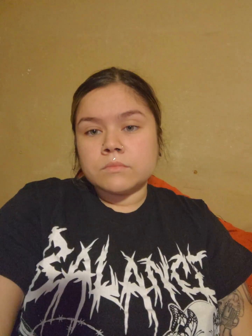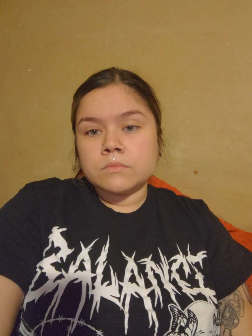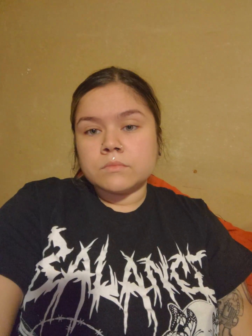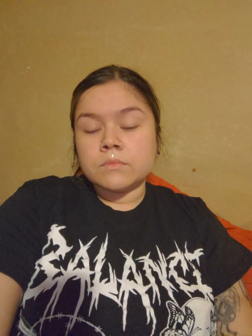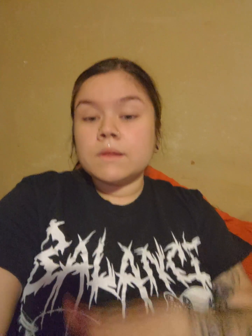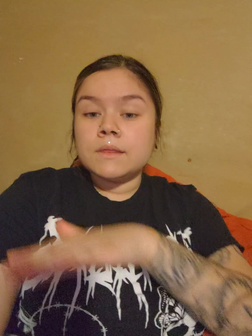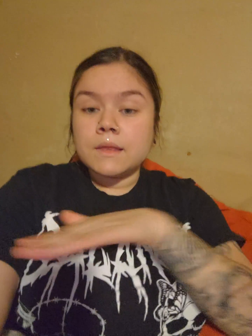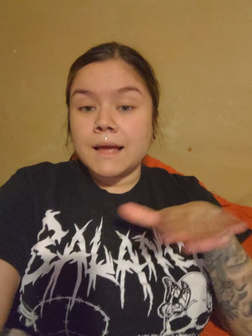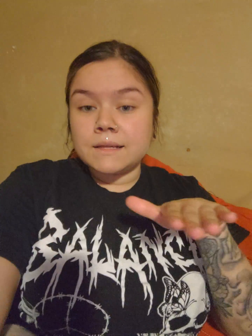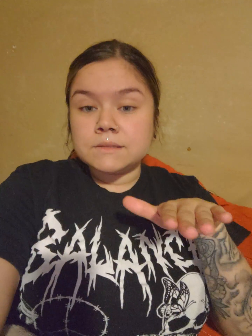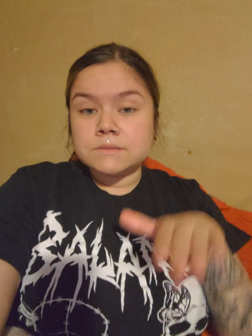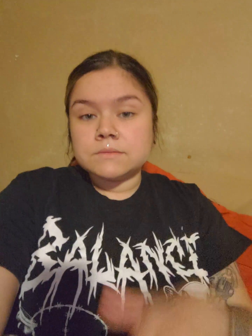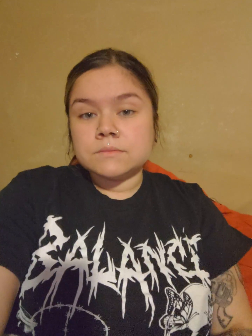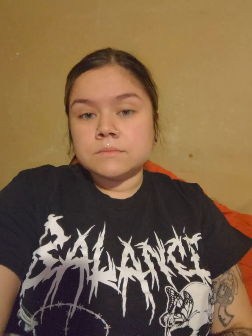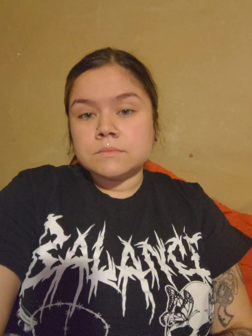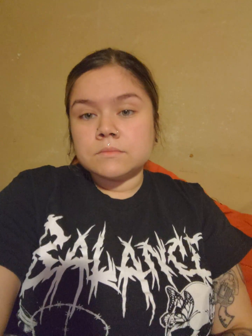nice